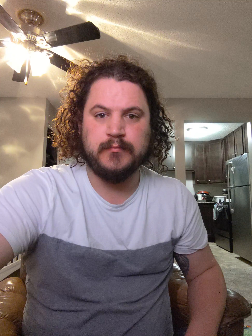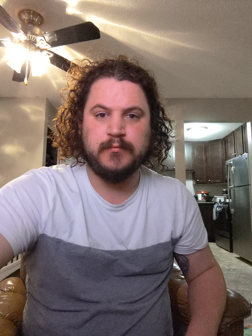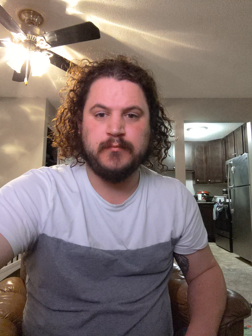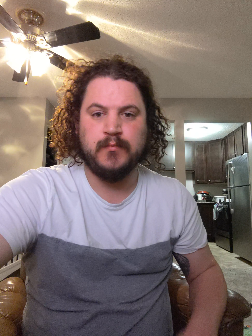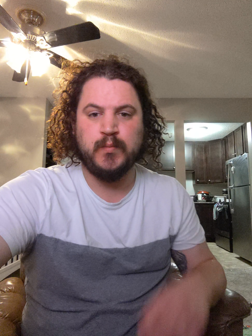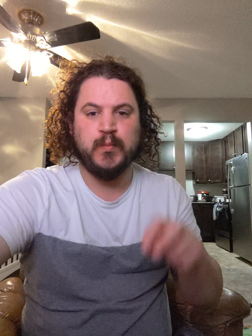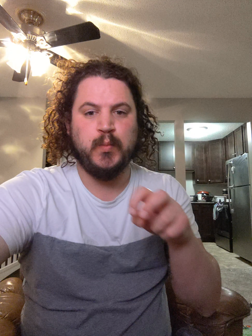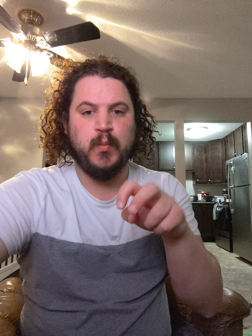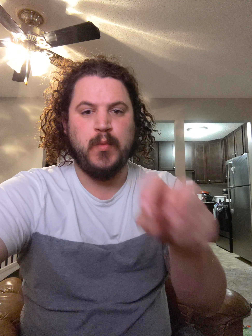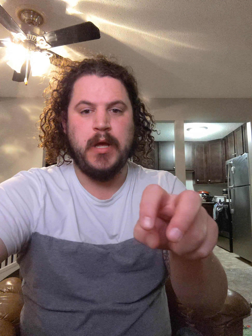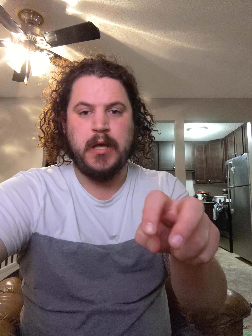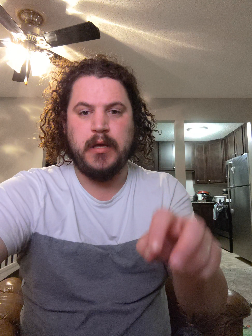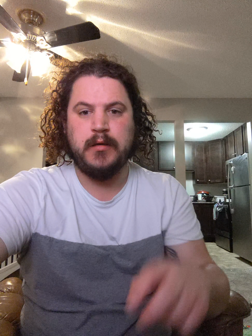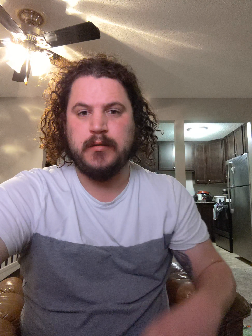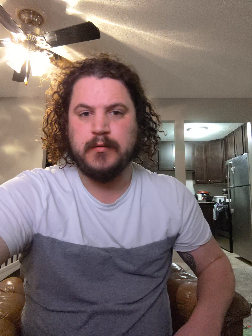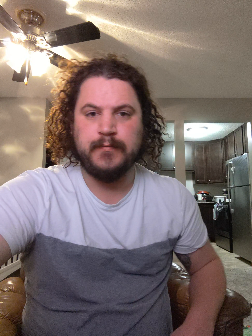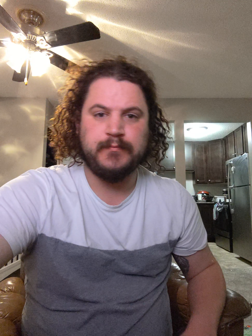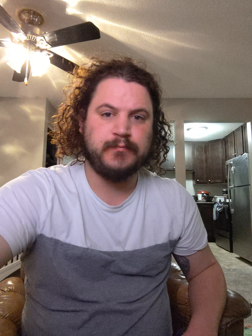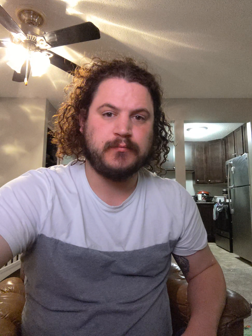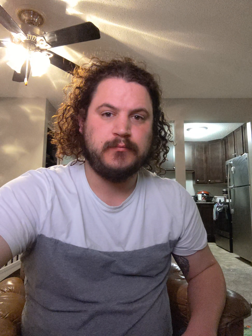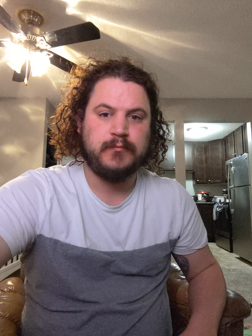ride